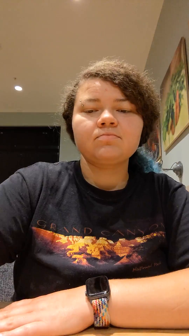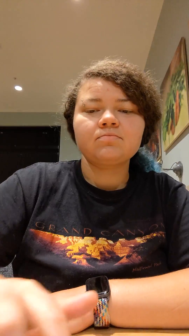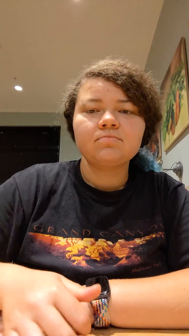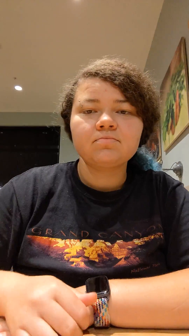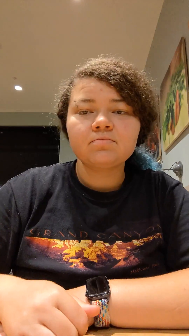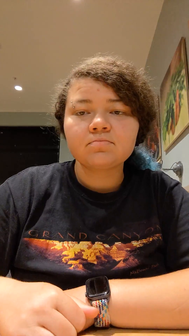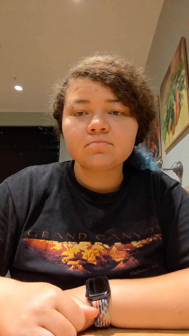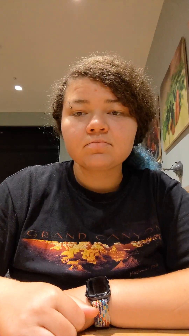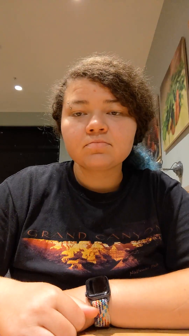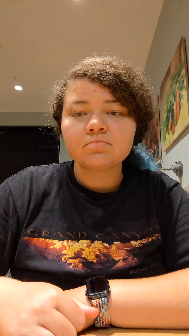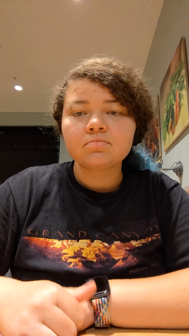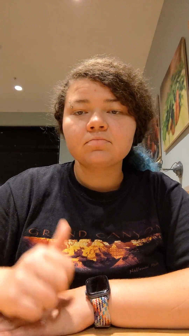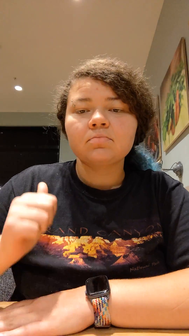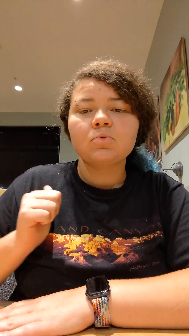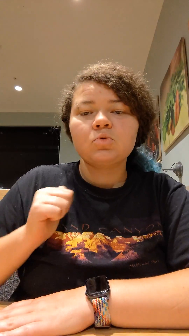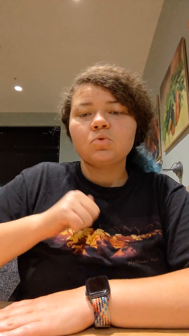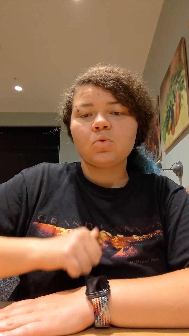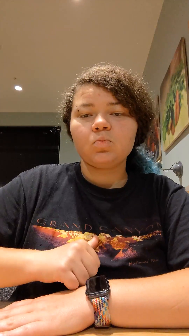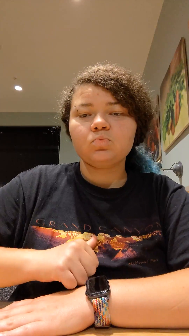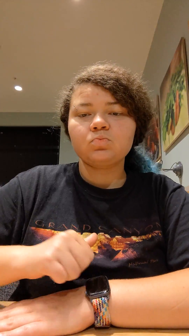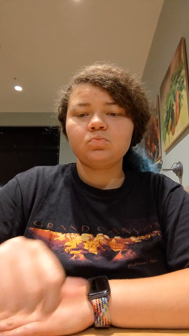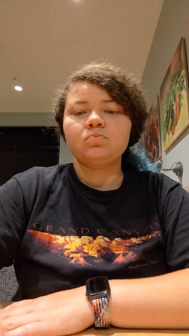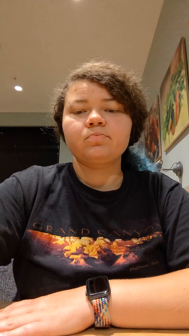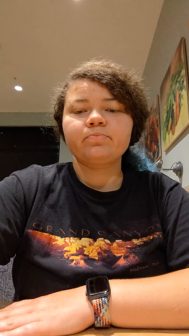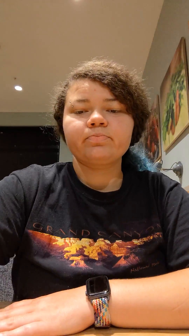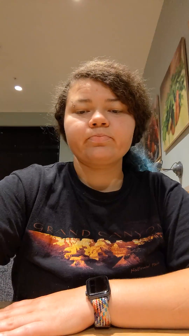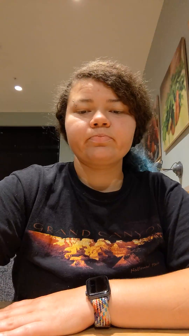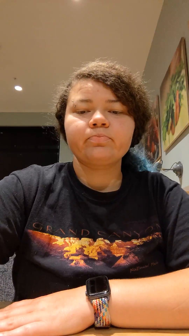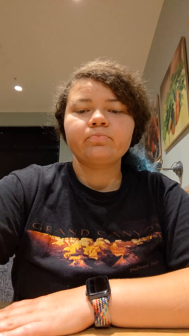coats